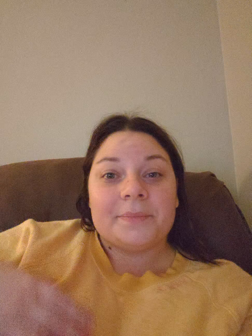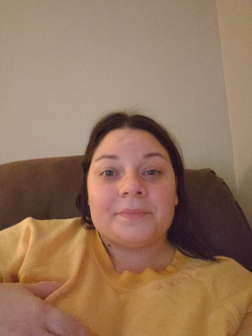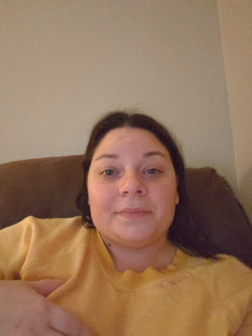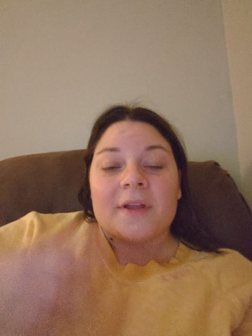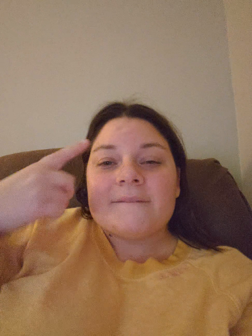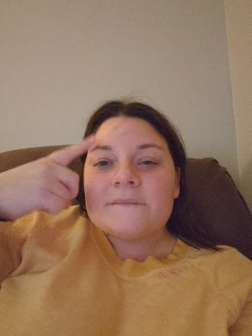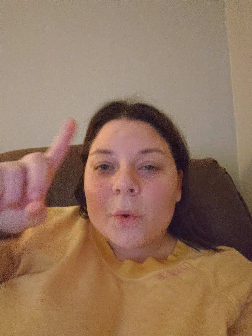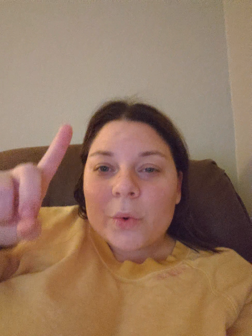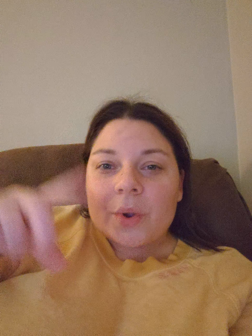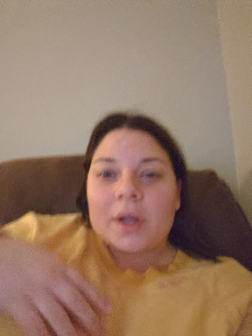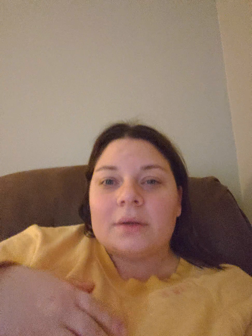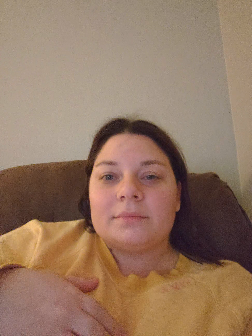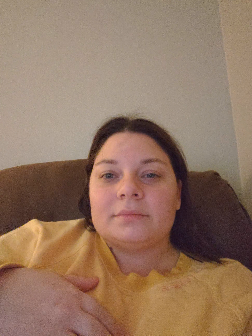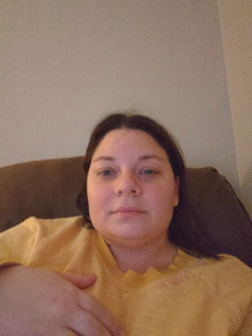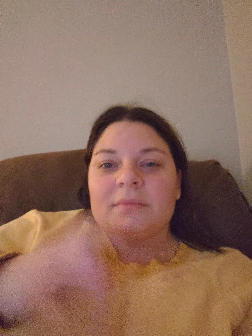for